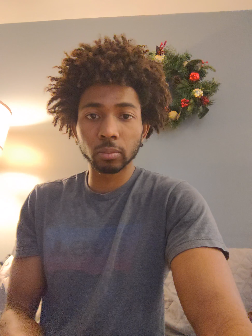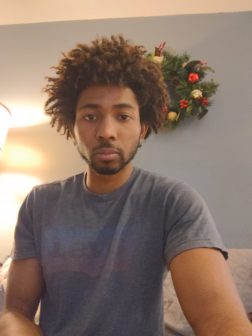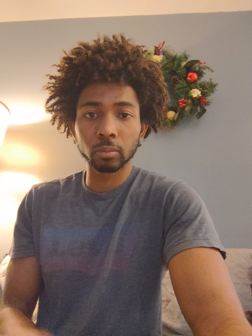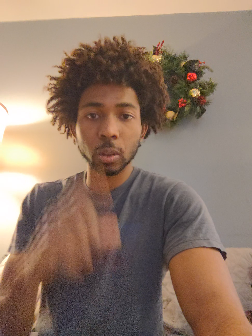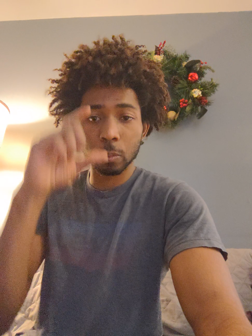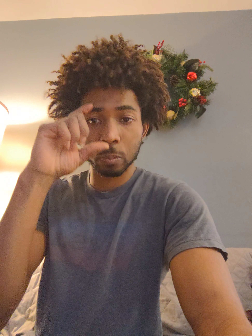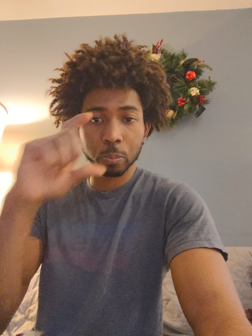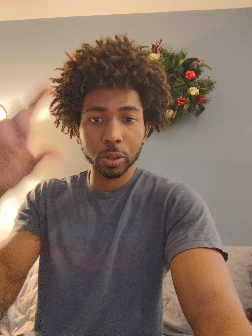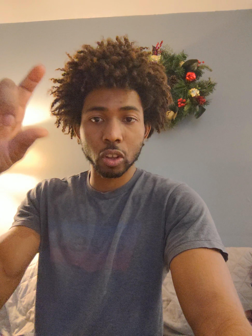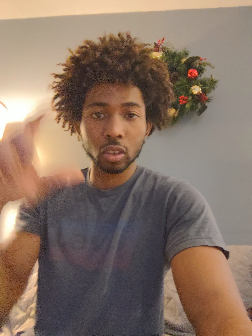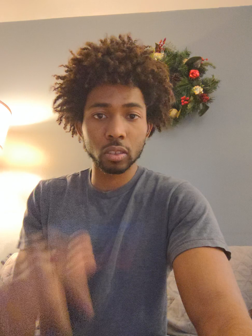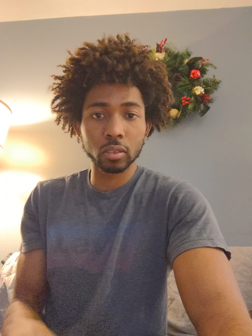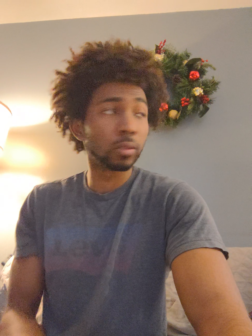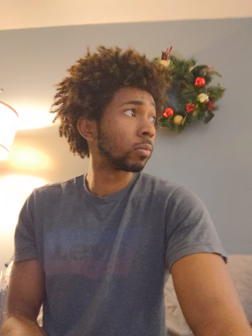moon